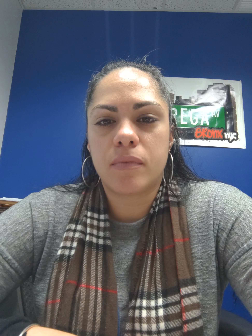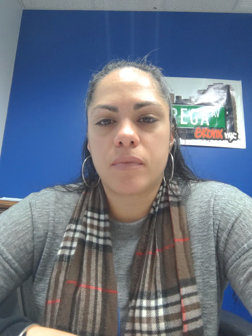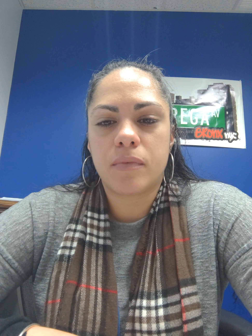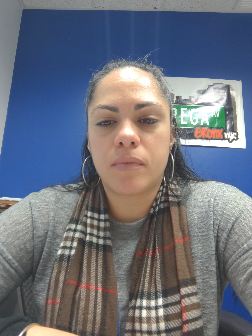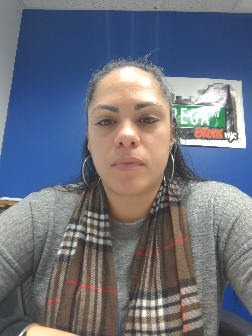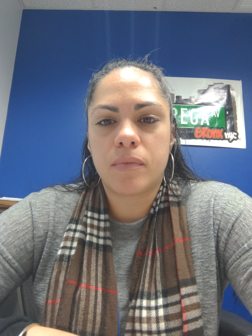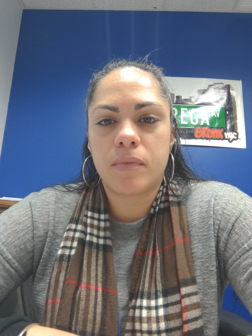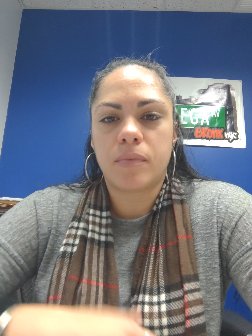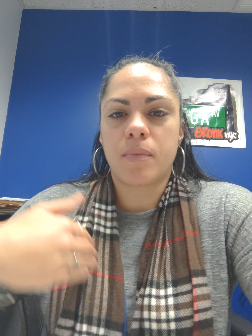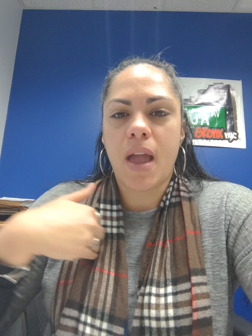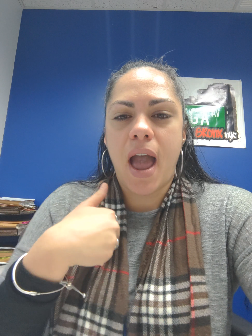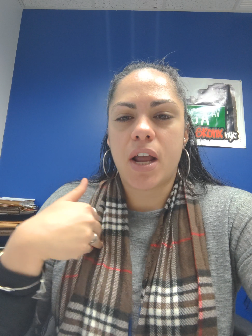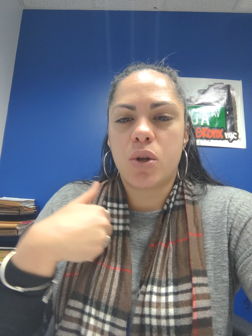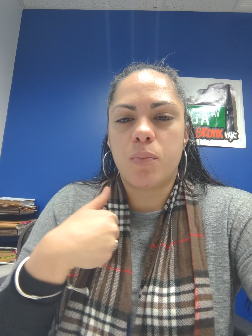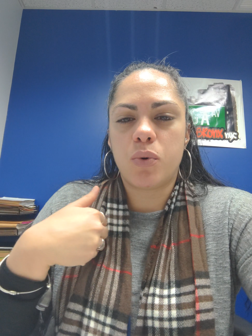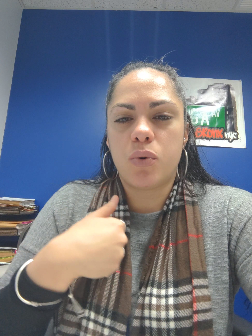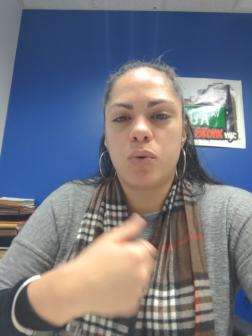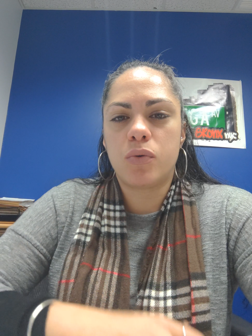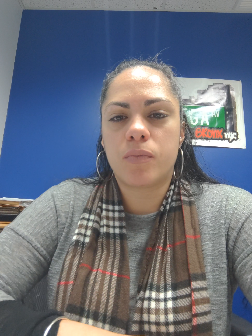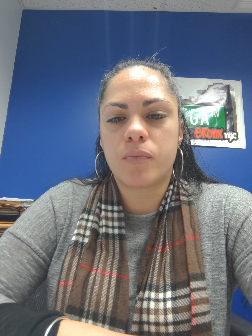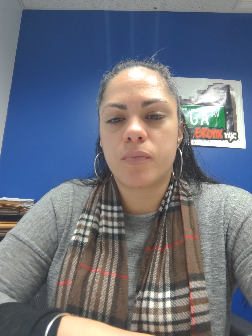animal